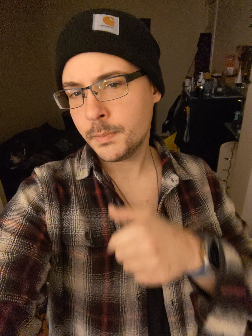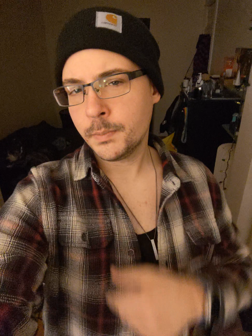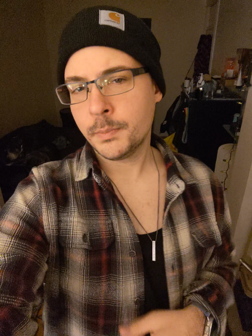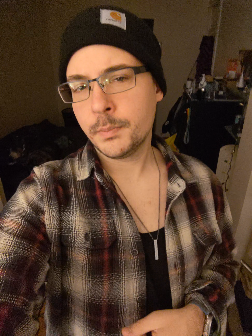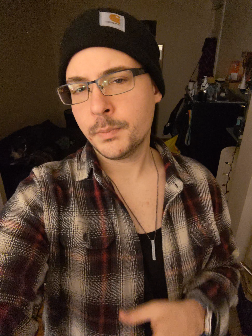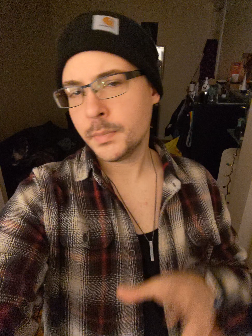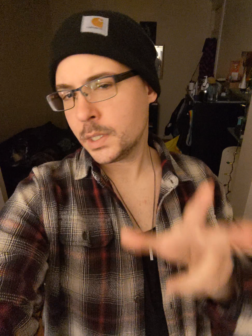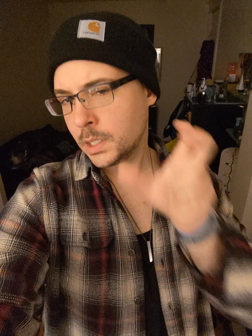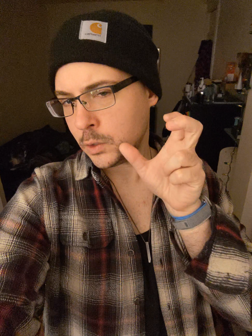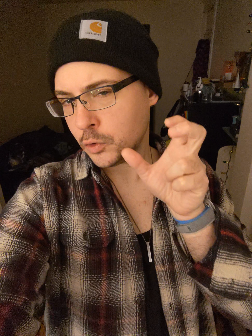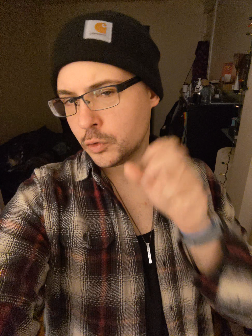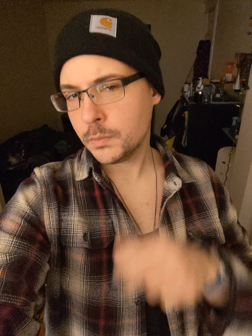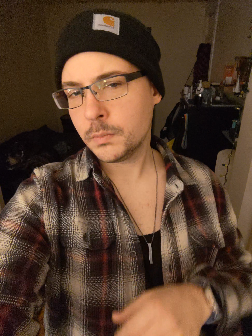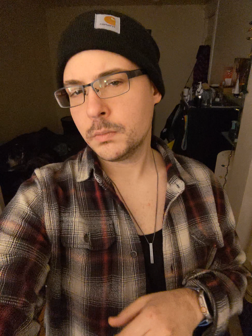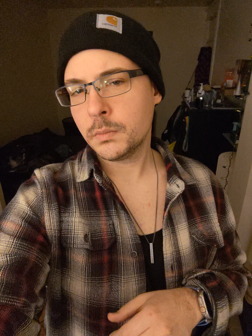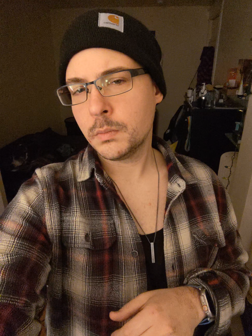hear